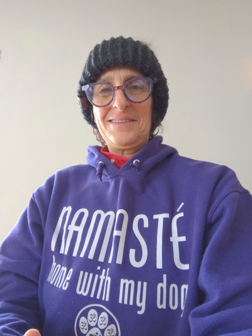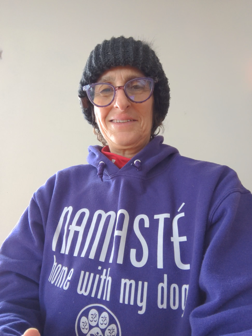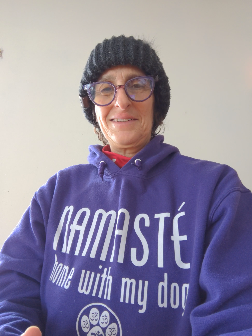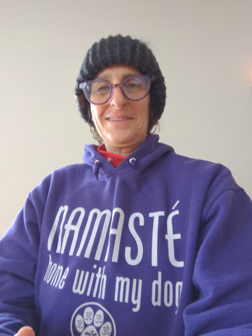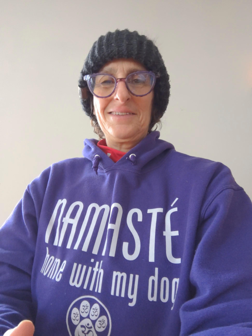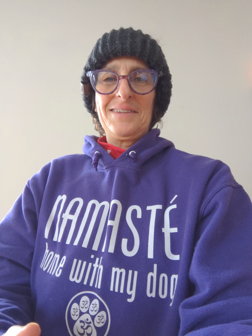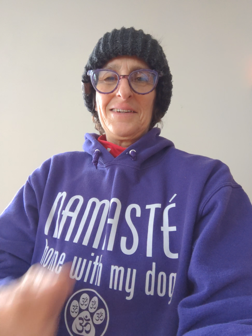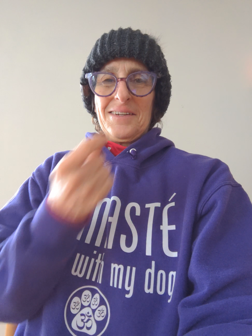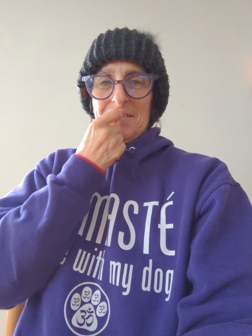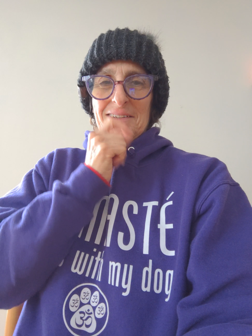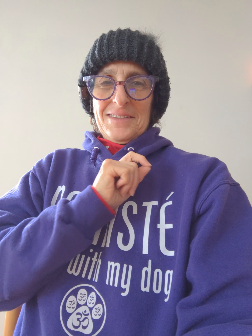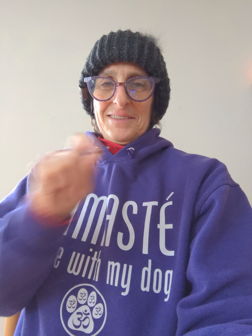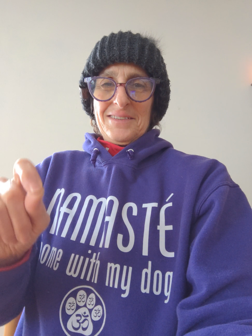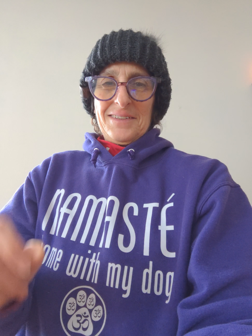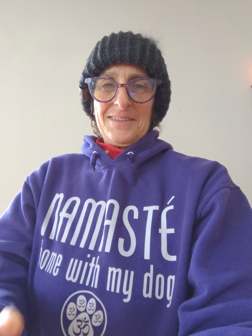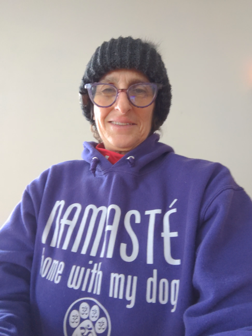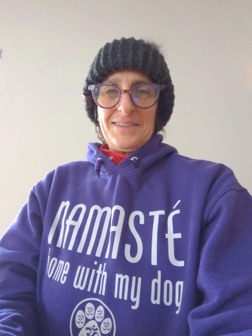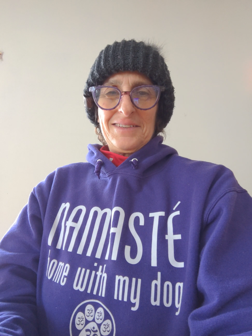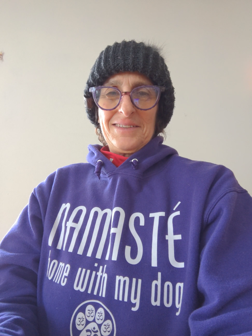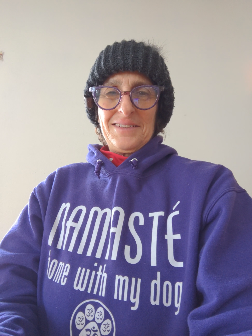pencil